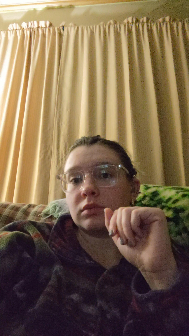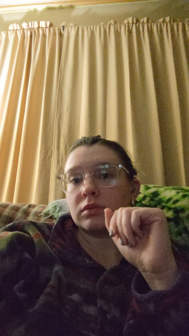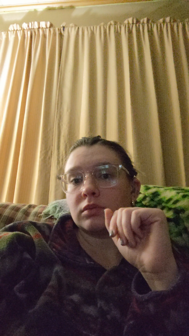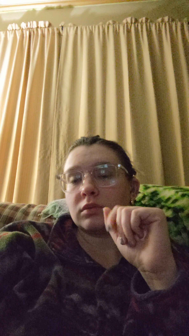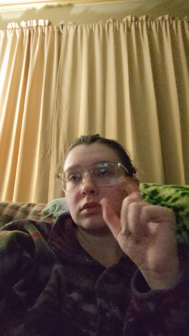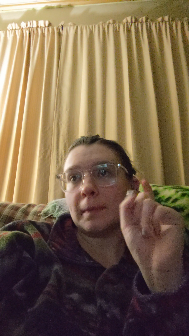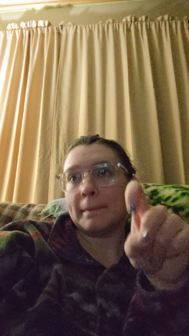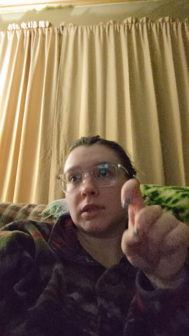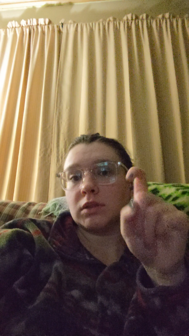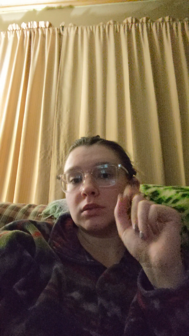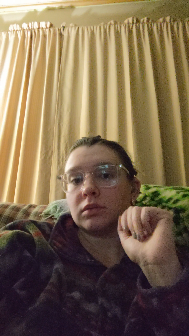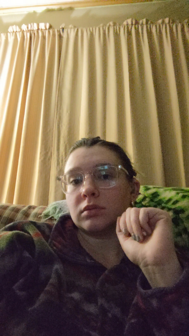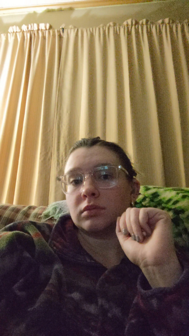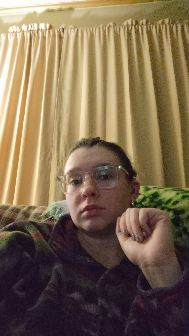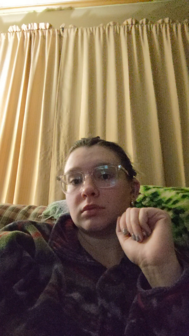must